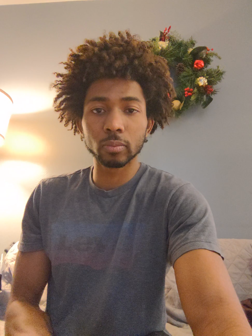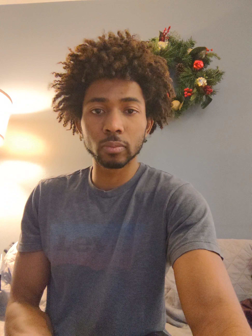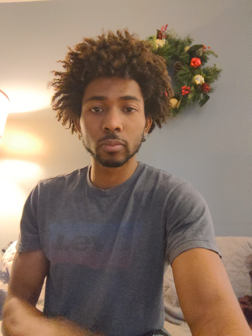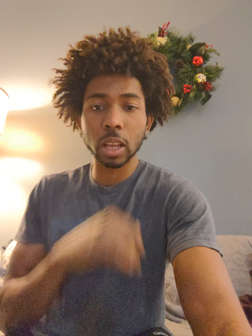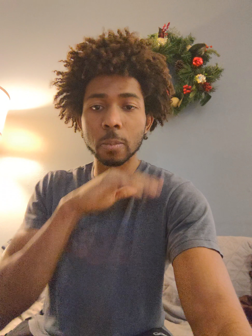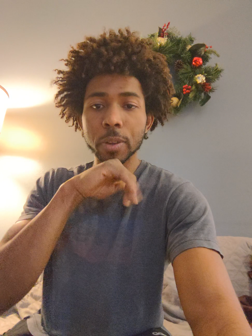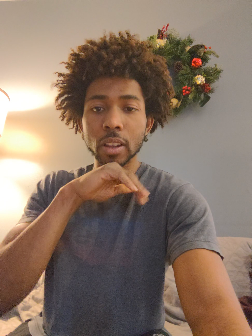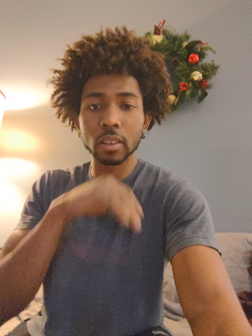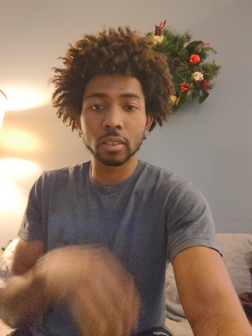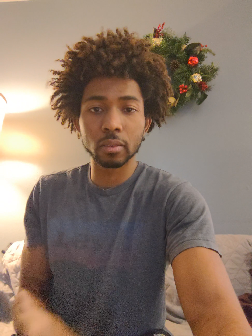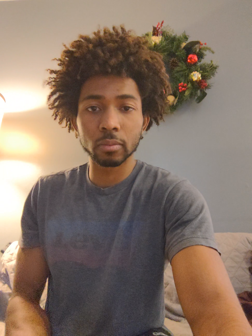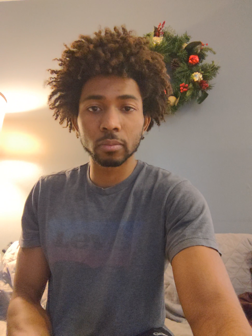pig